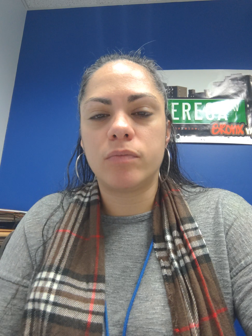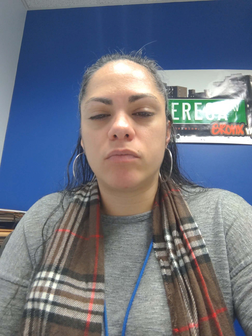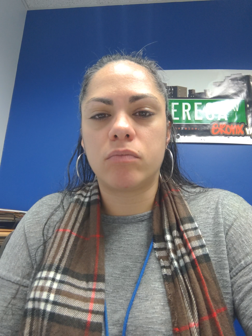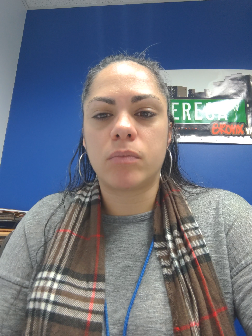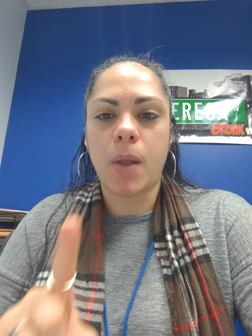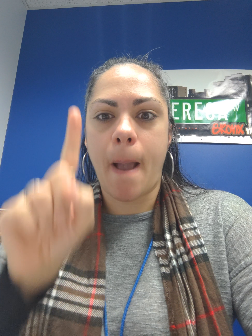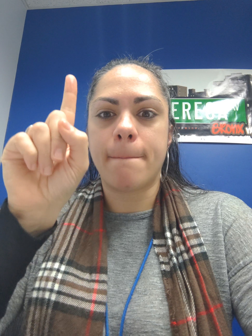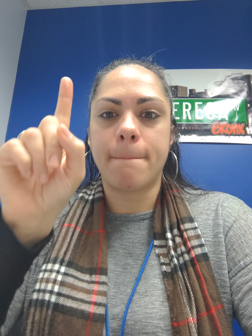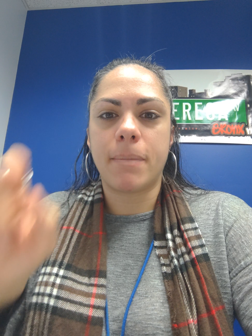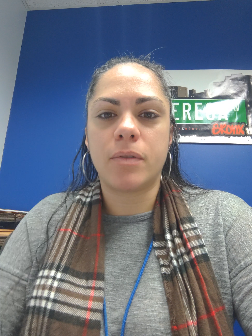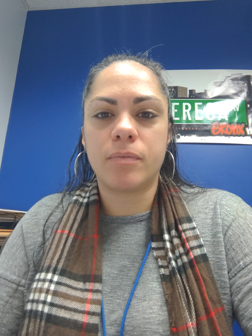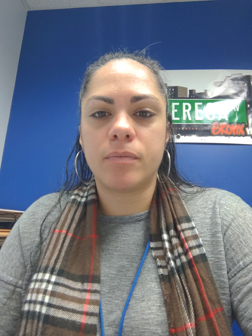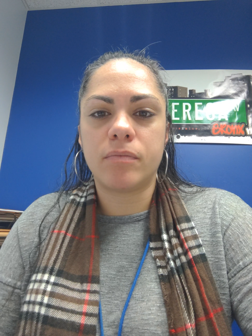up